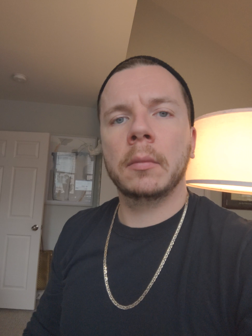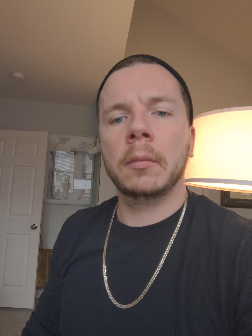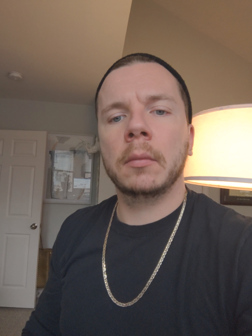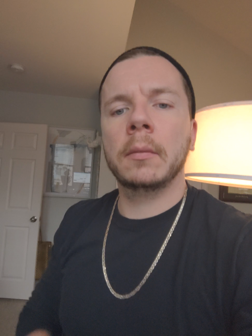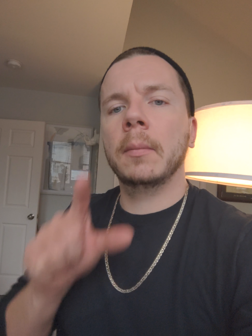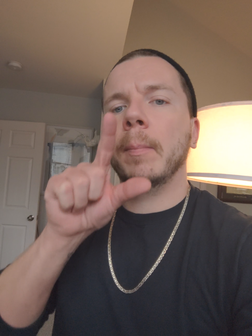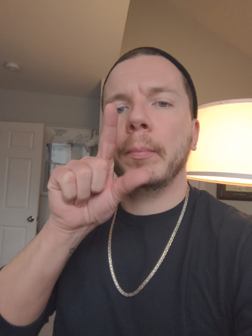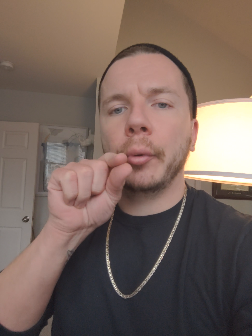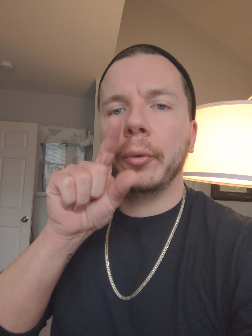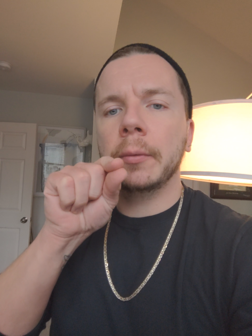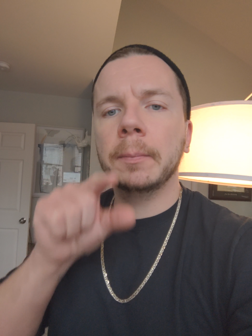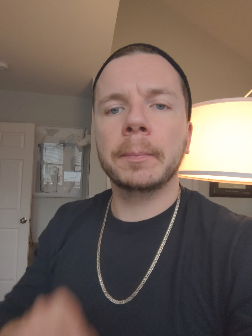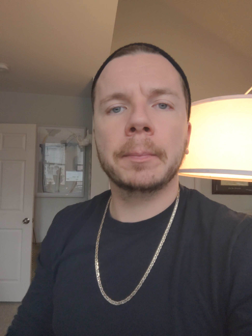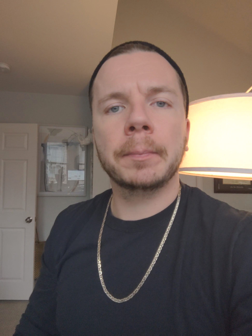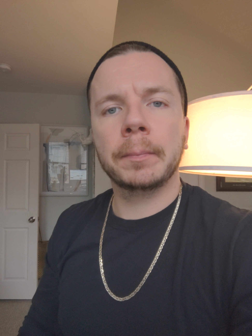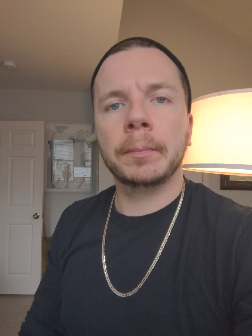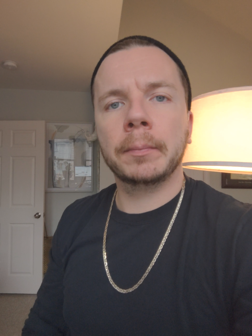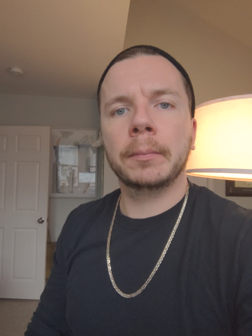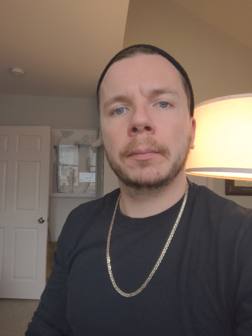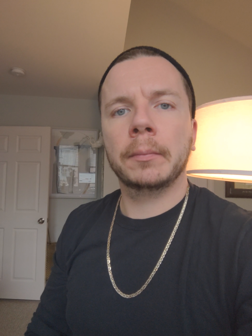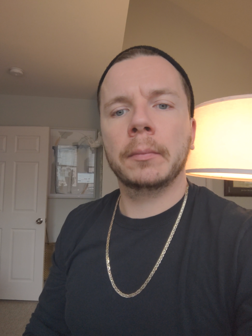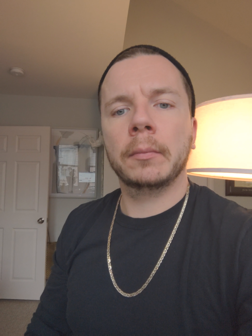bird